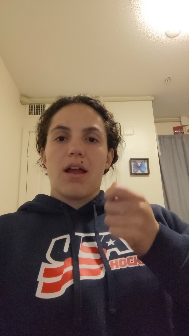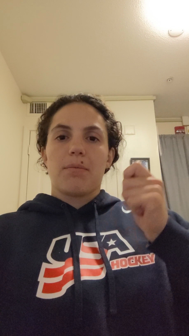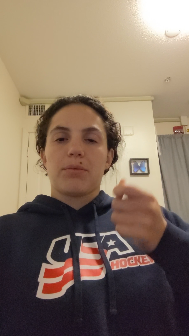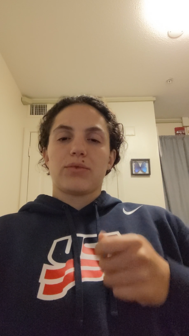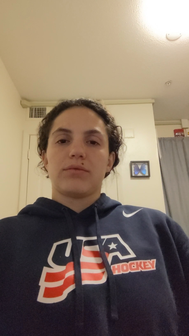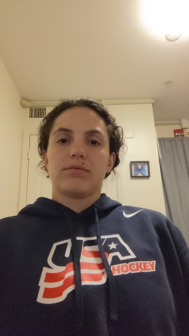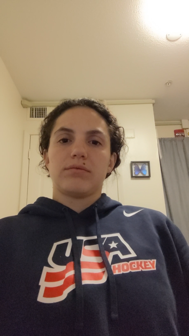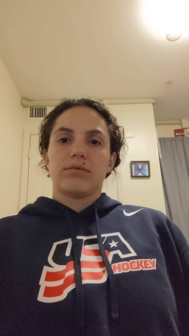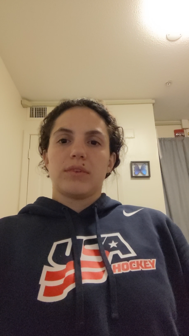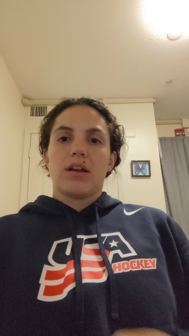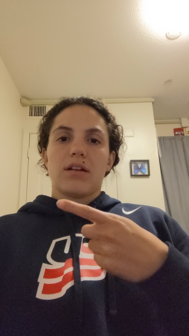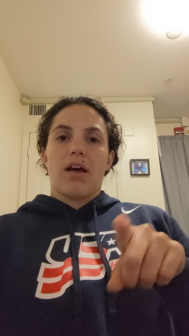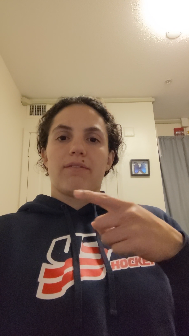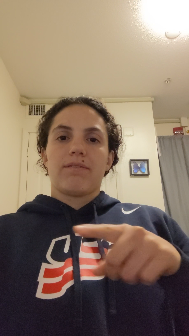knife